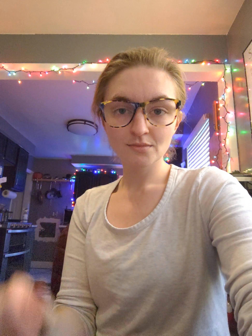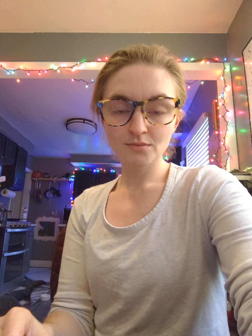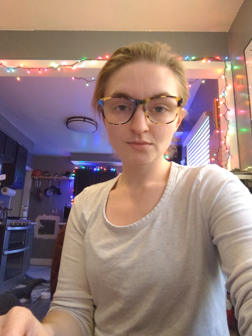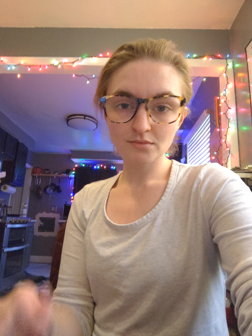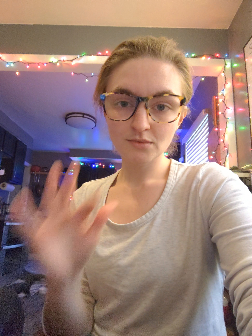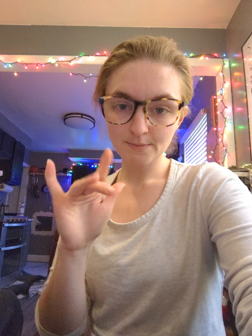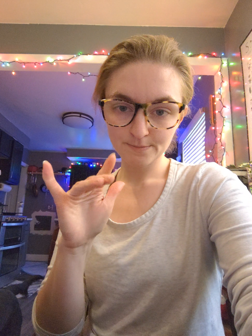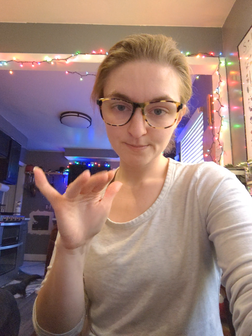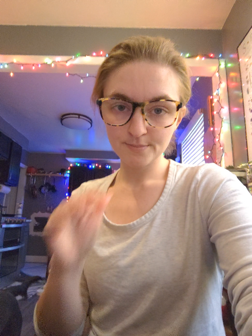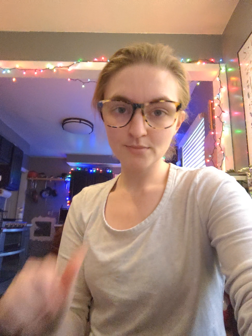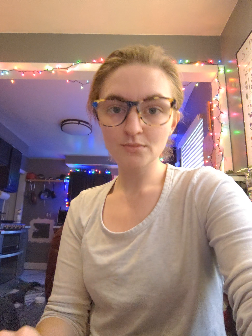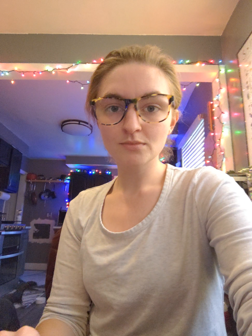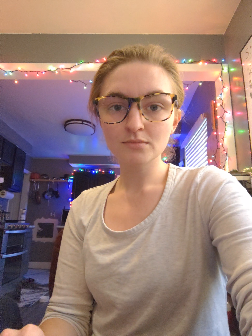finger